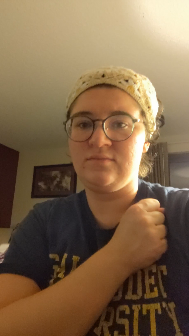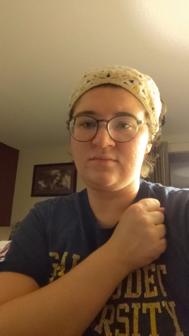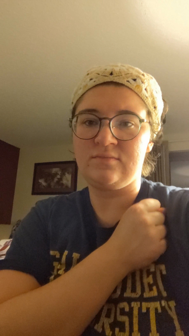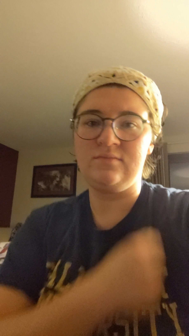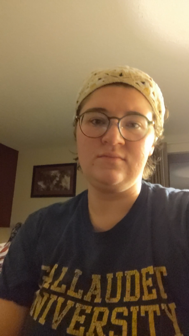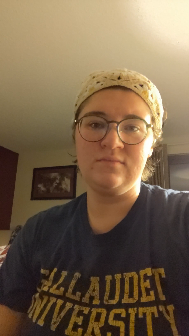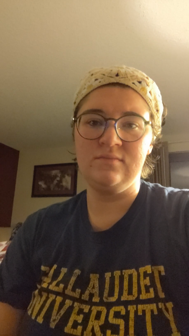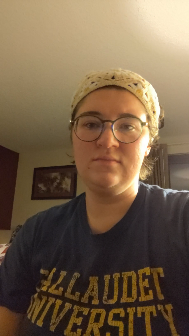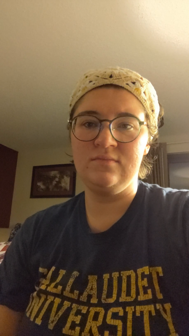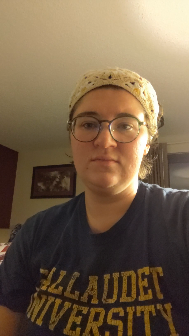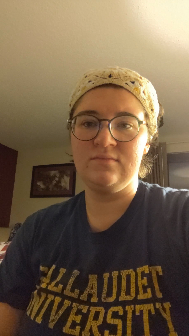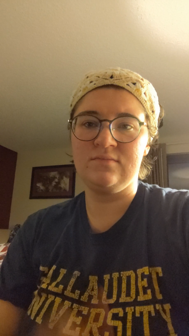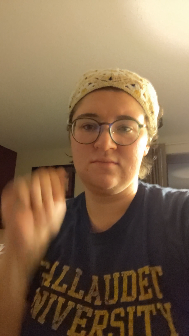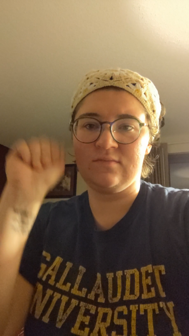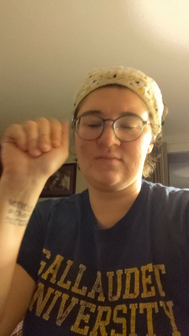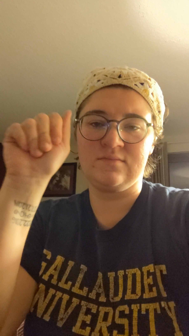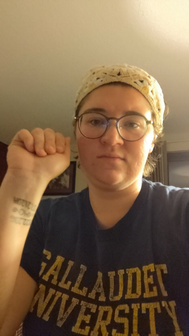knock